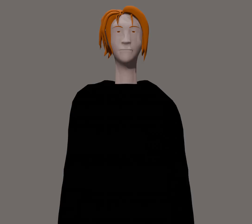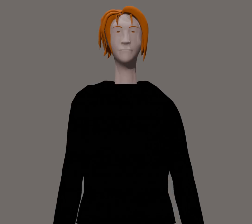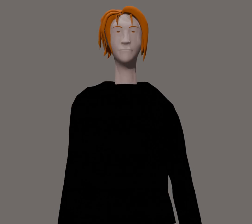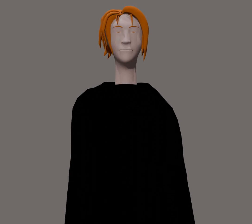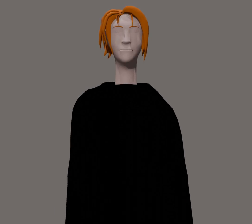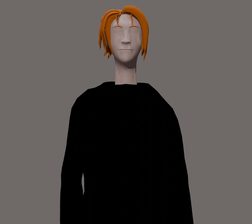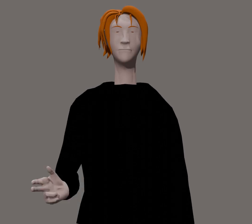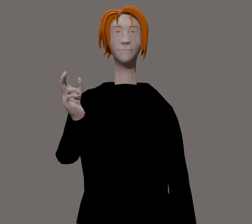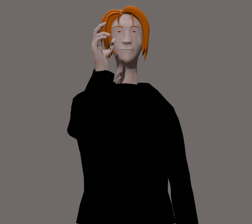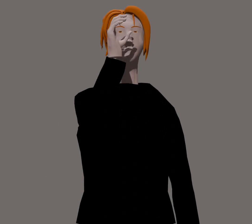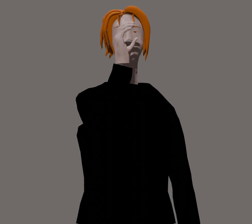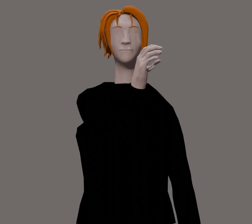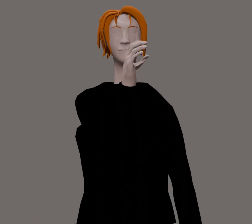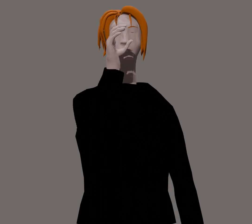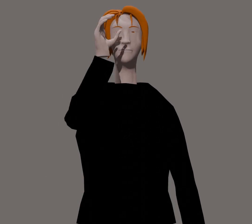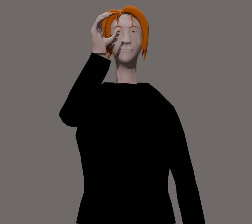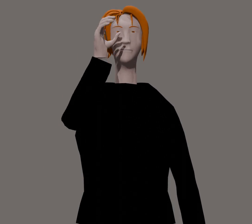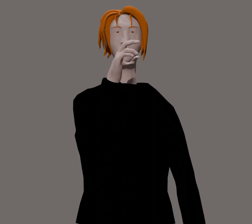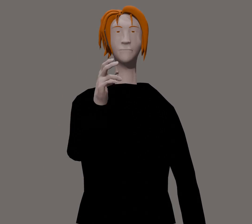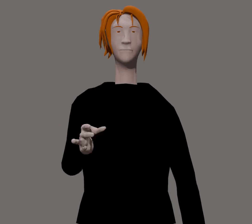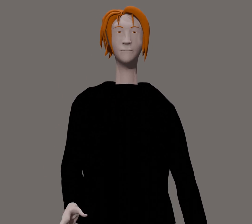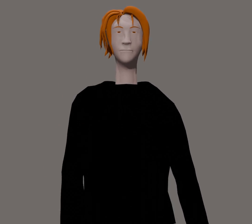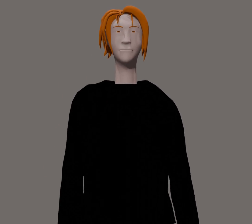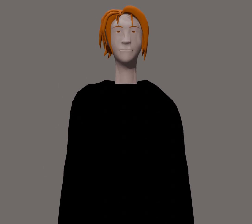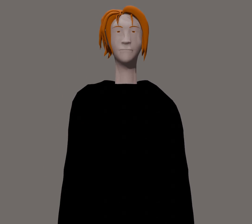Cartoon